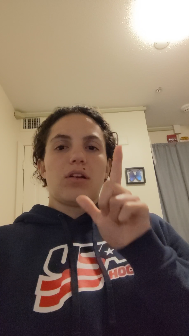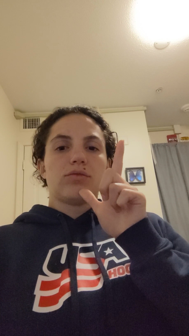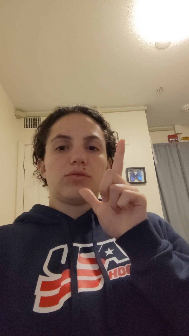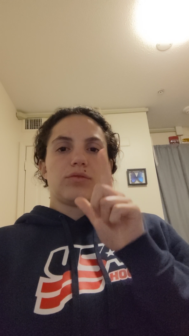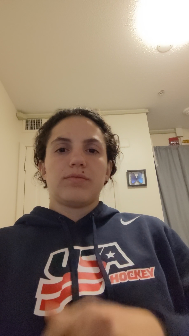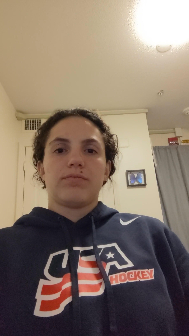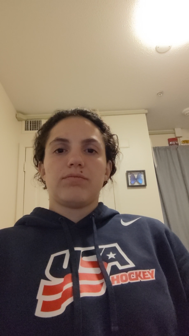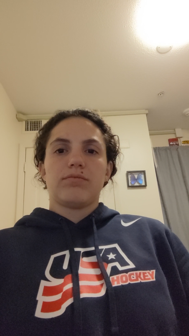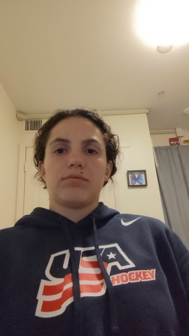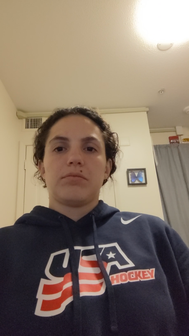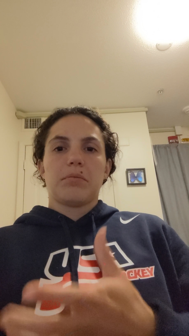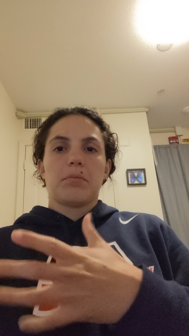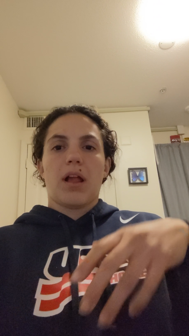bucket